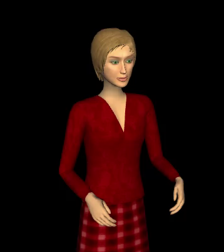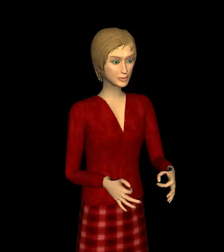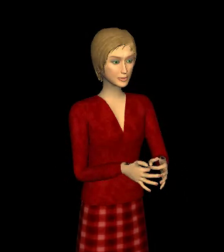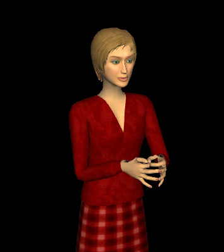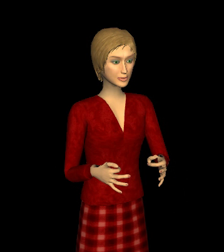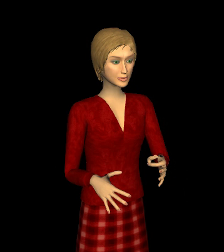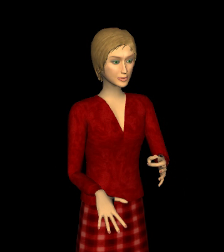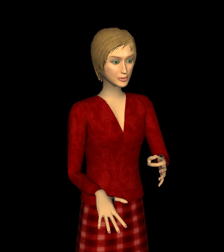نتائج